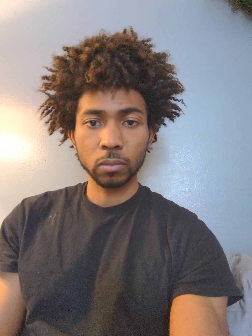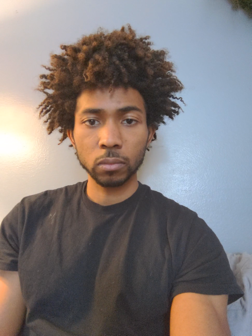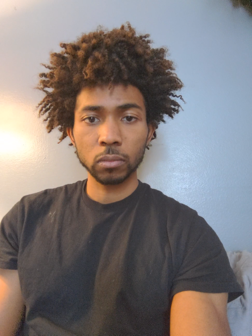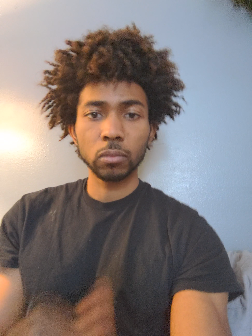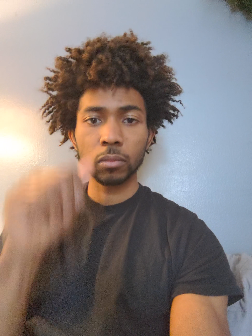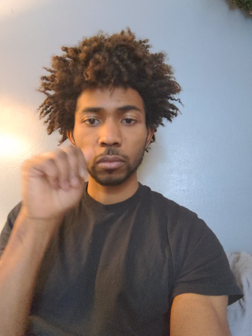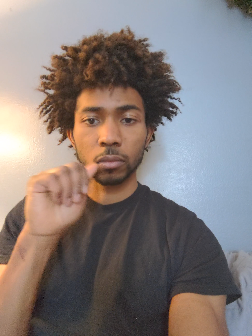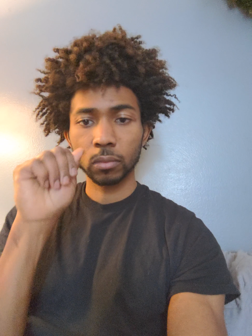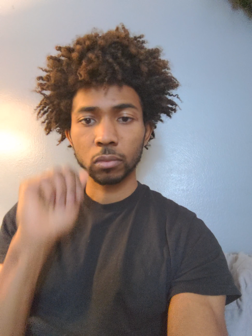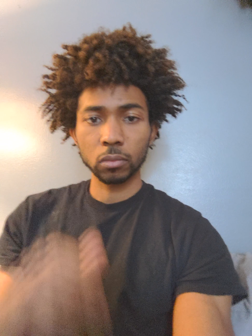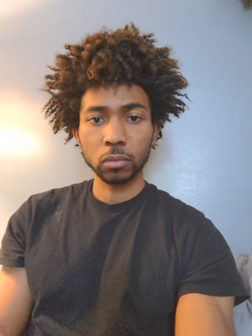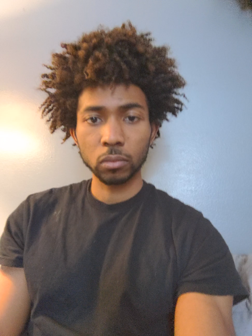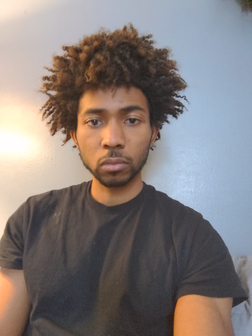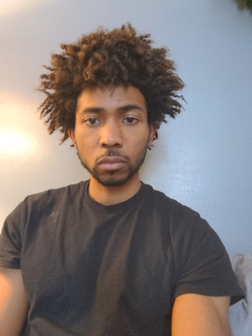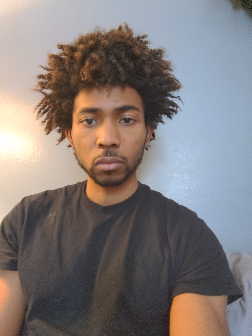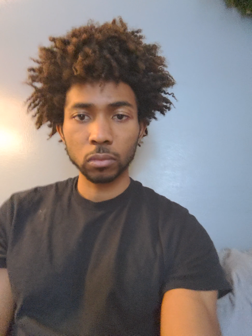aunt